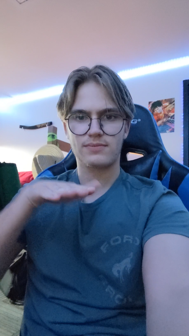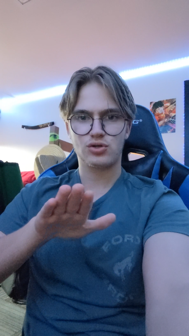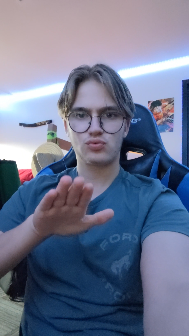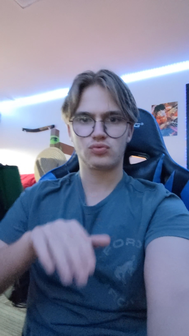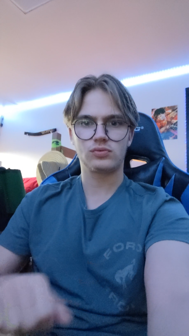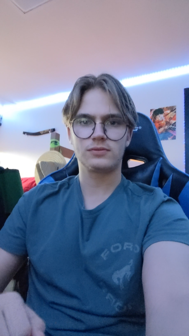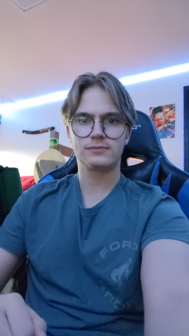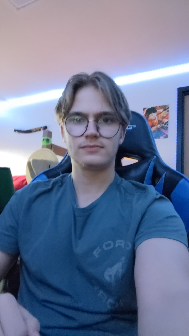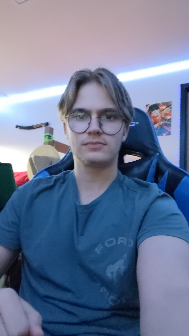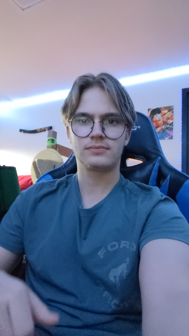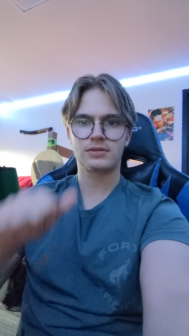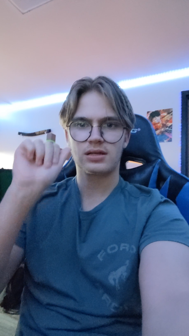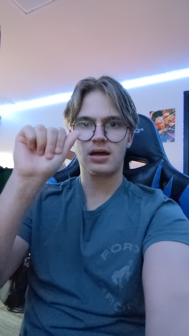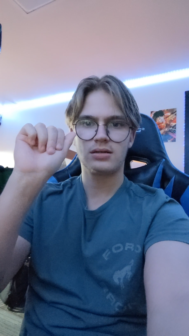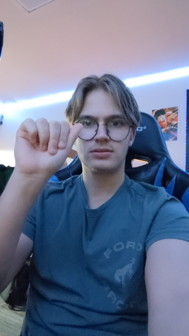knock